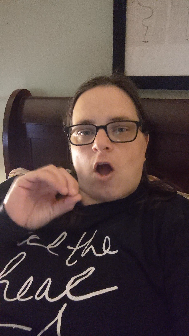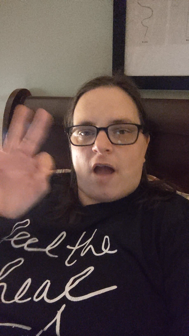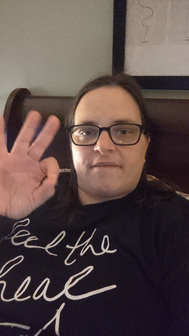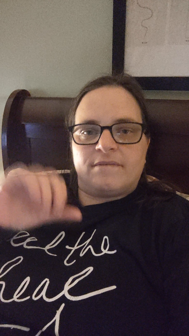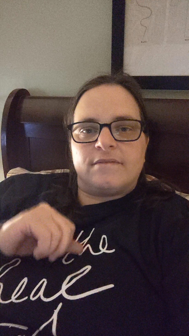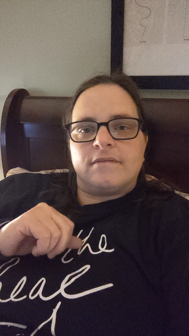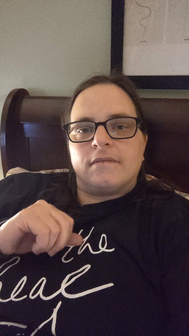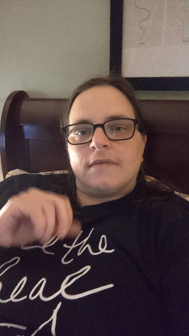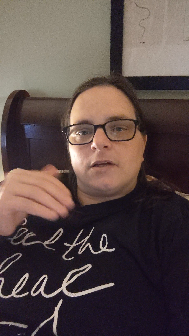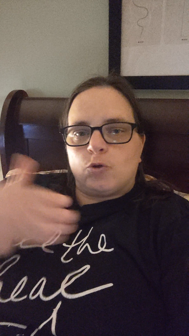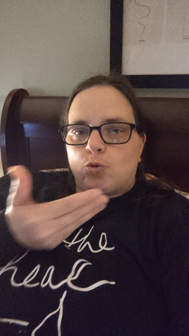new